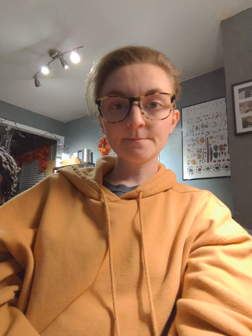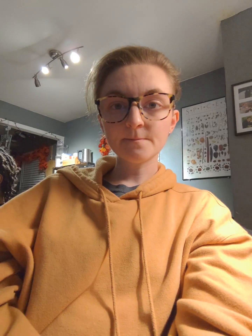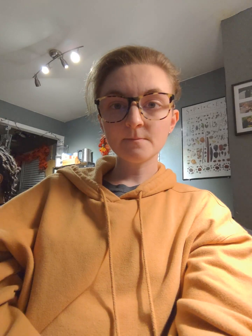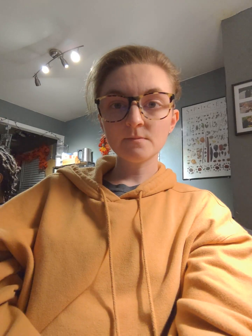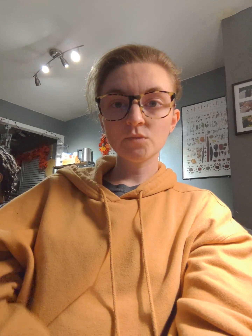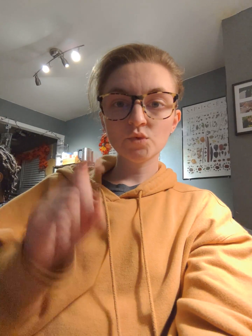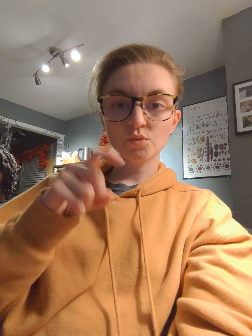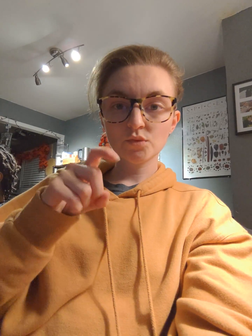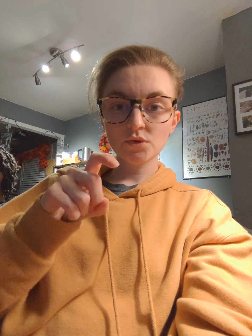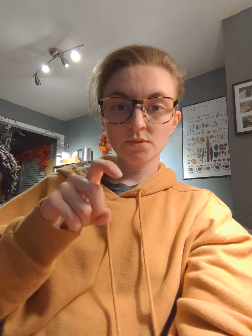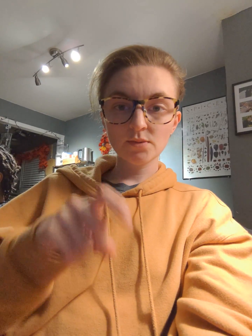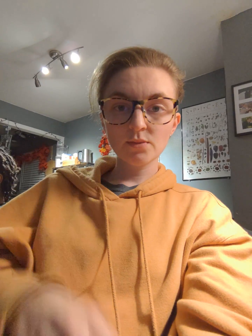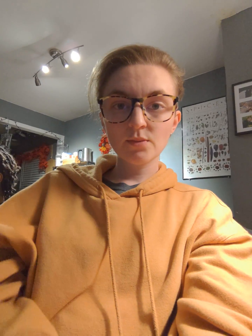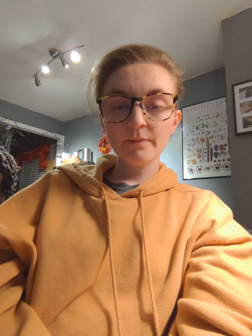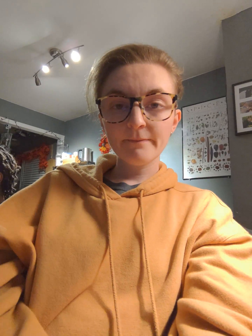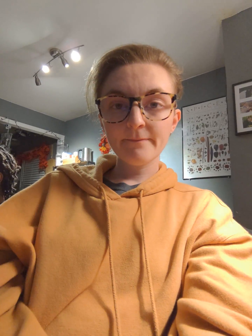should